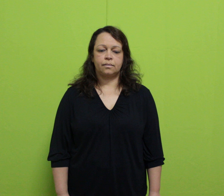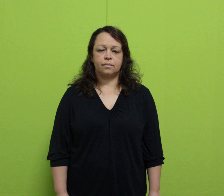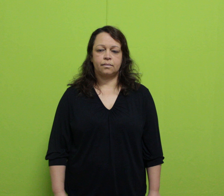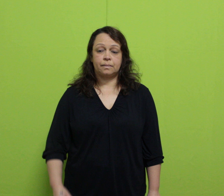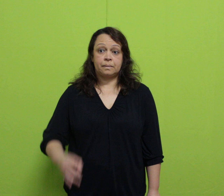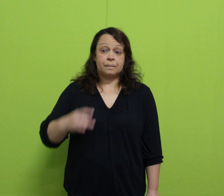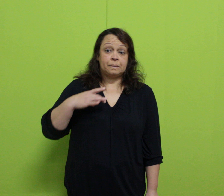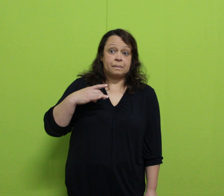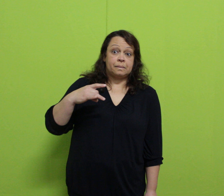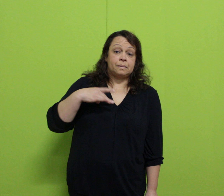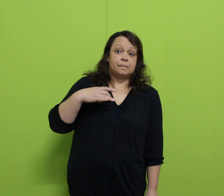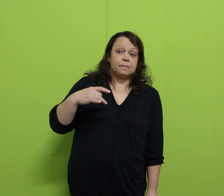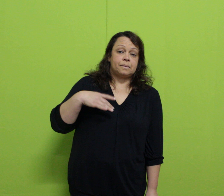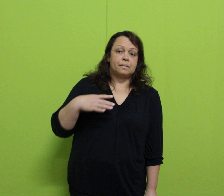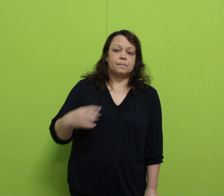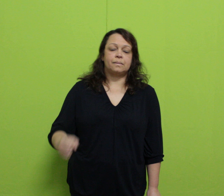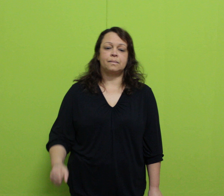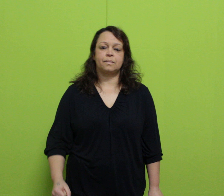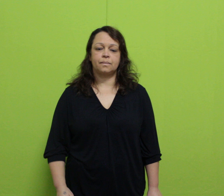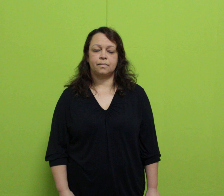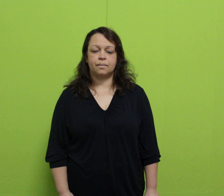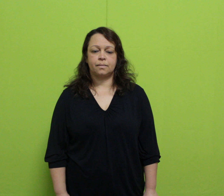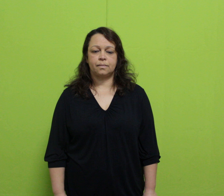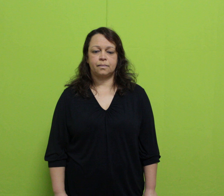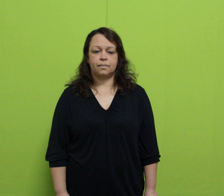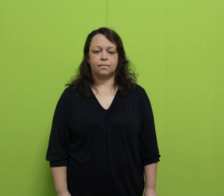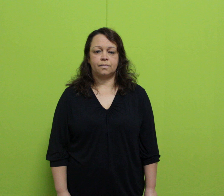medo